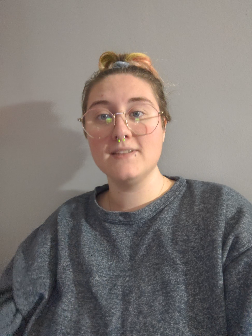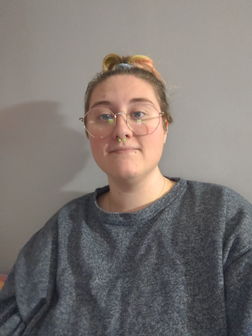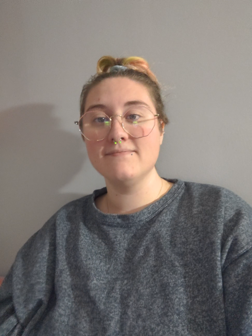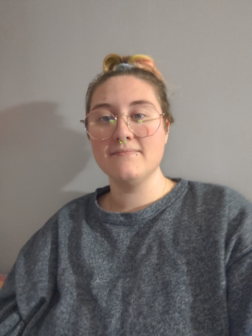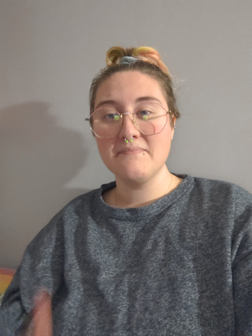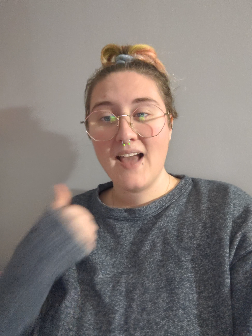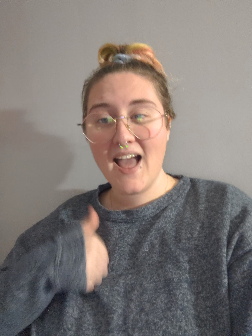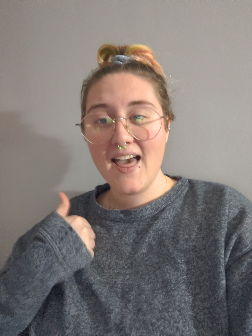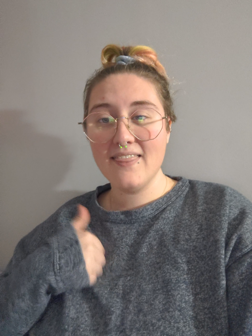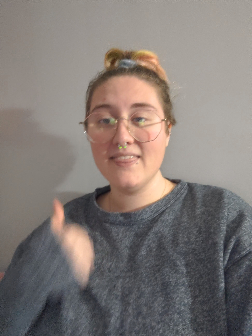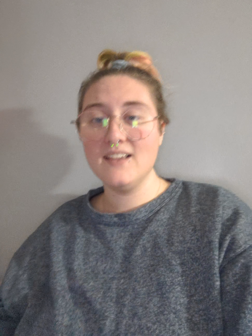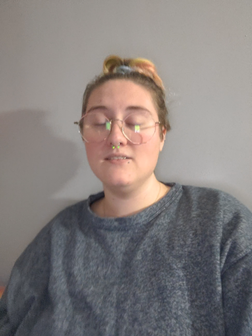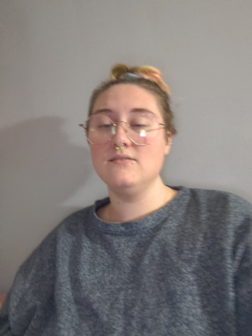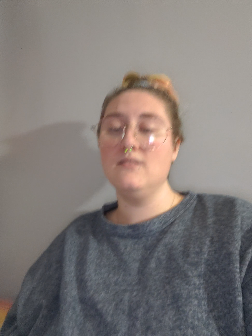bath